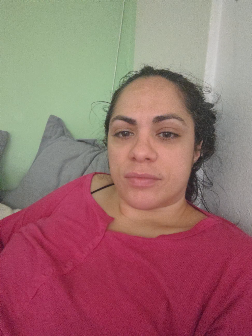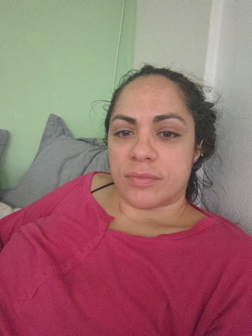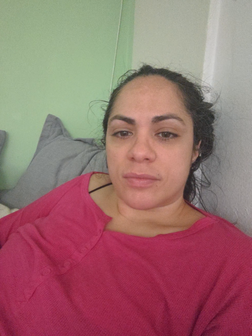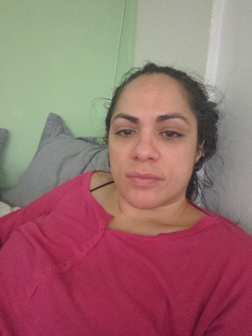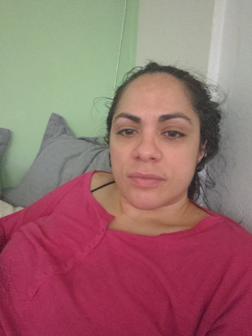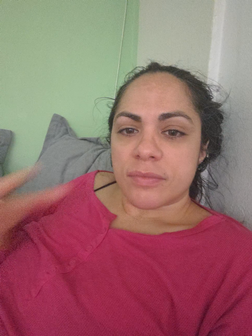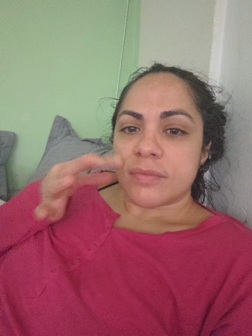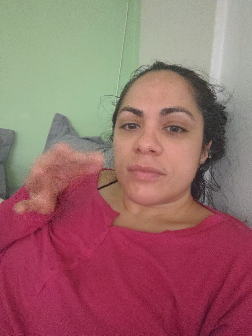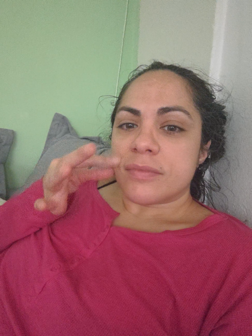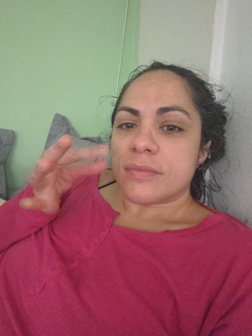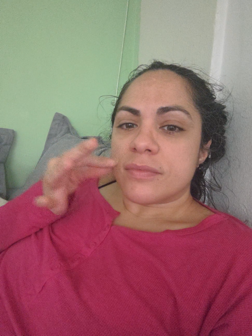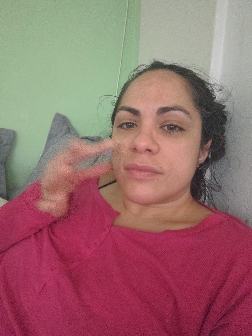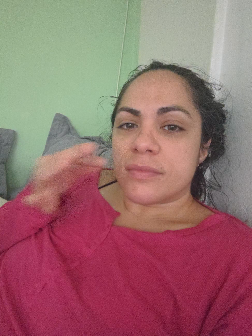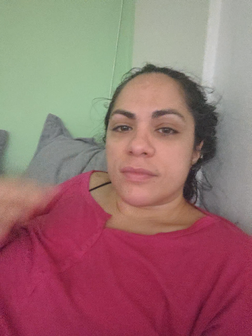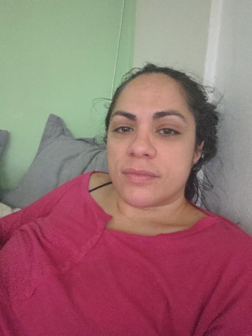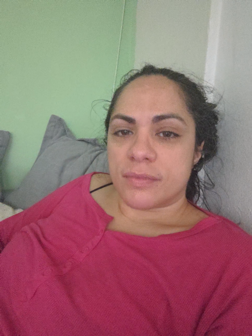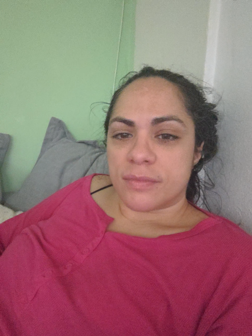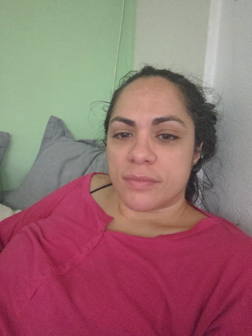cat